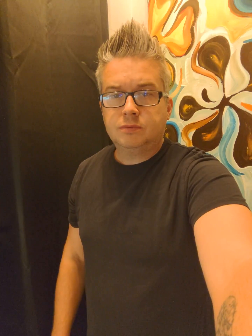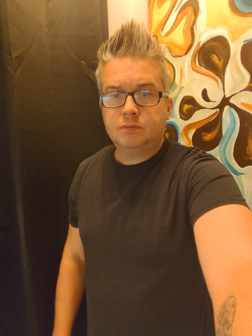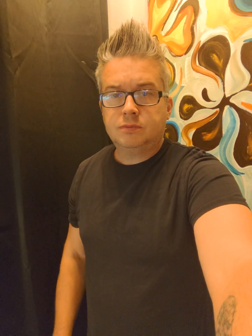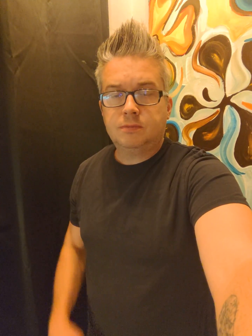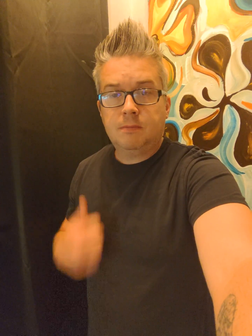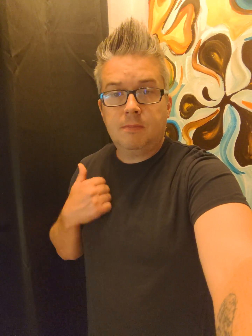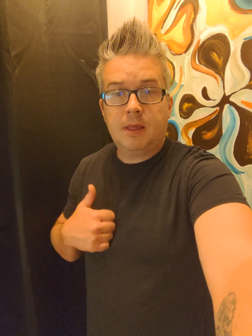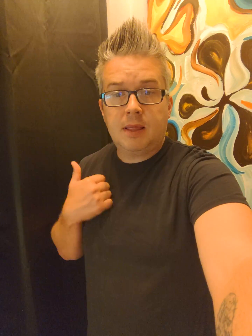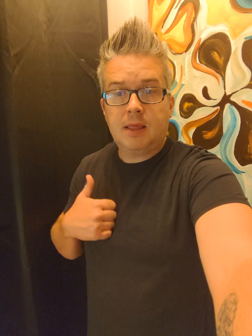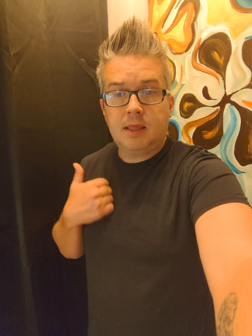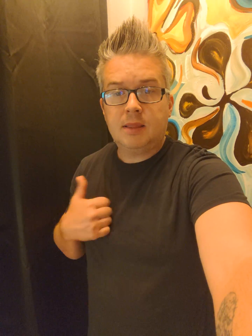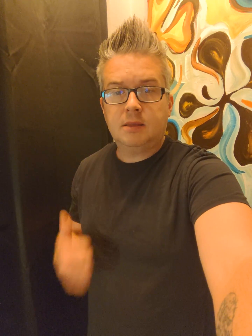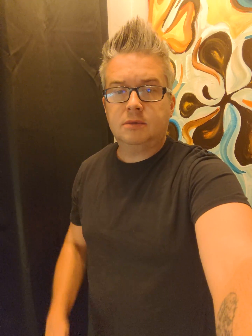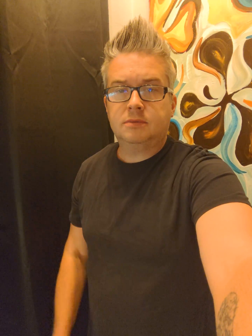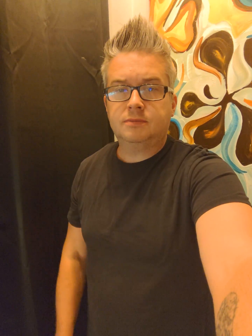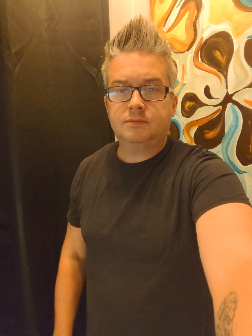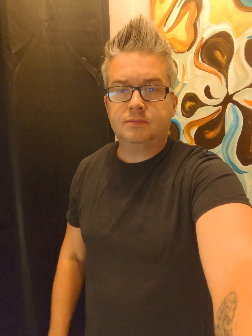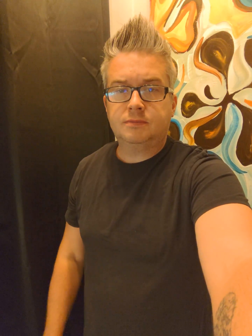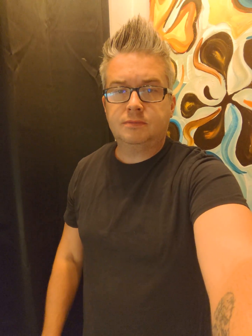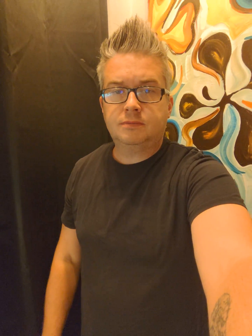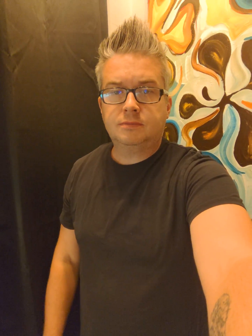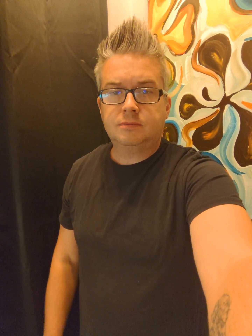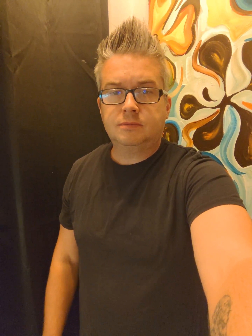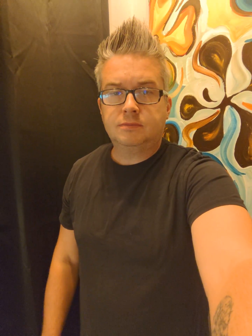bathtub